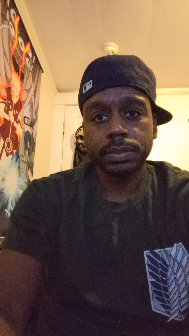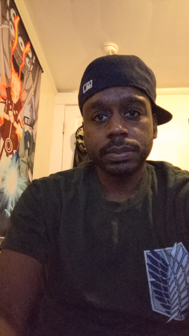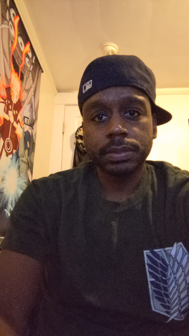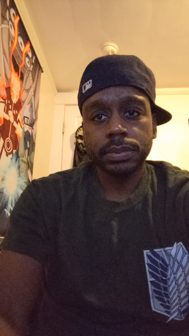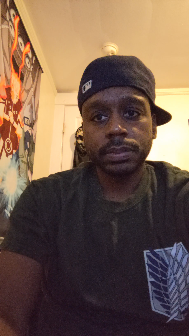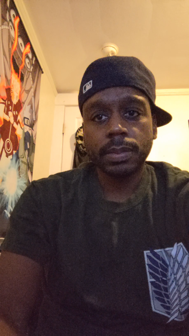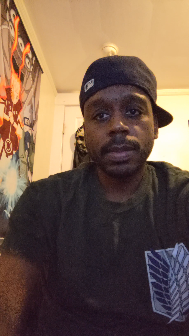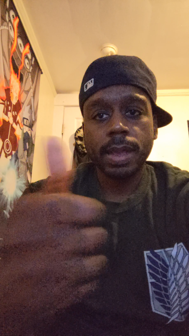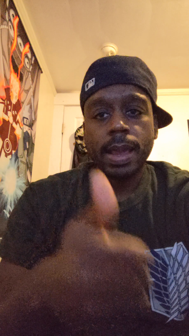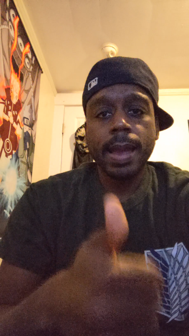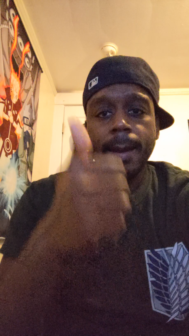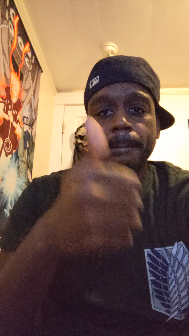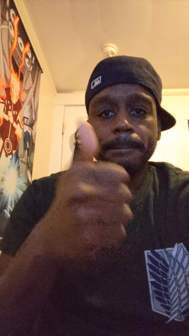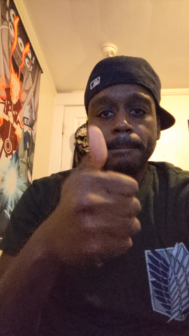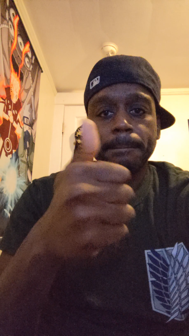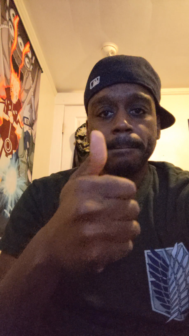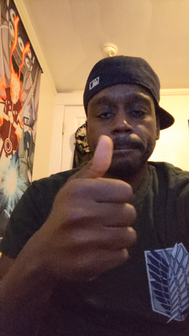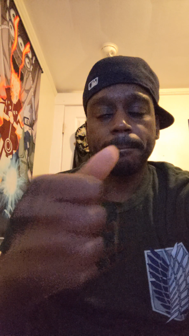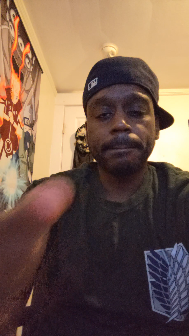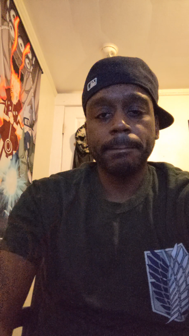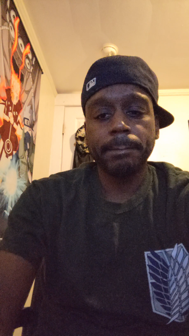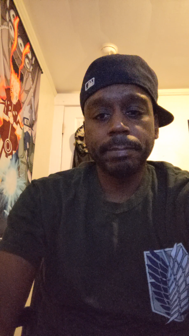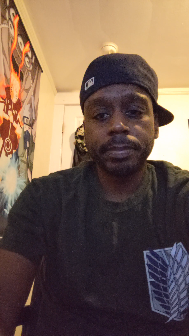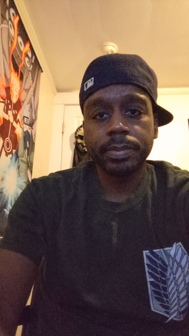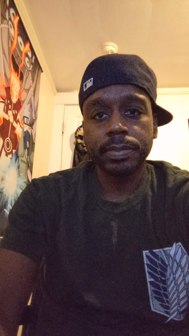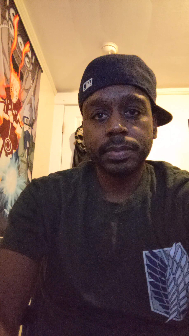help